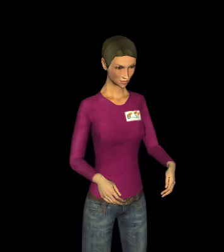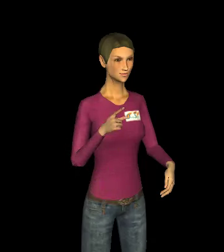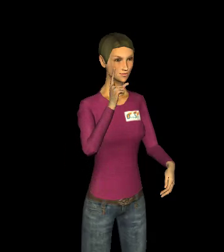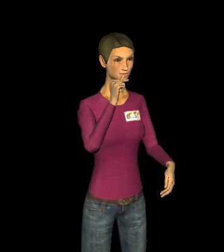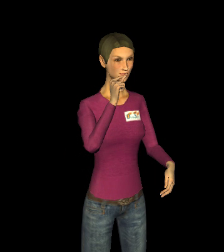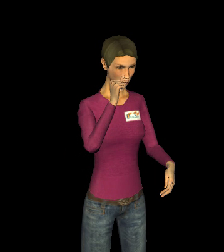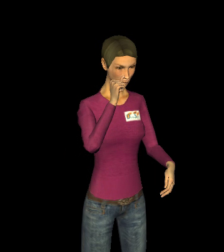أب